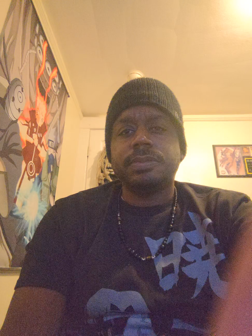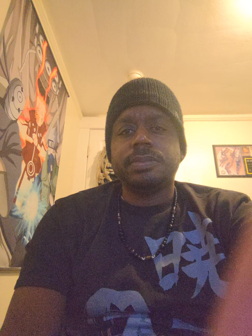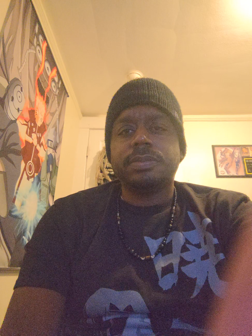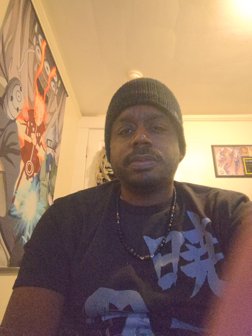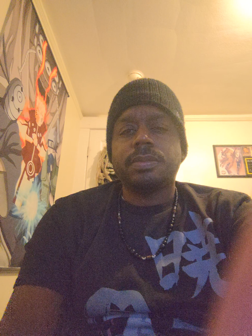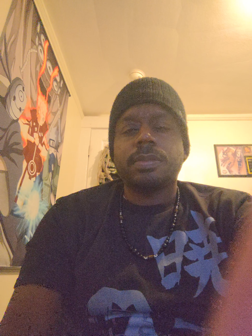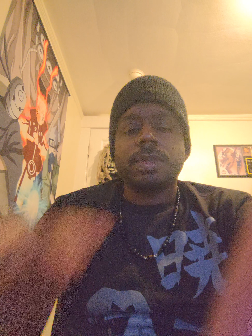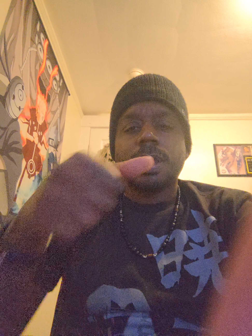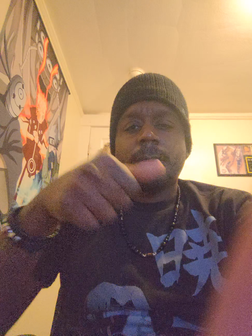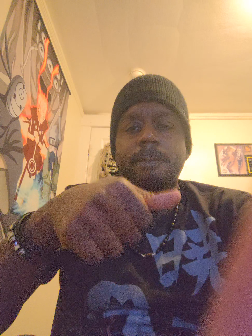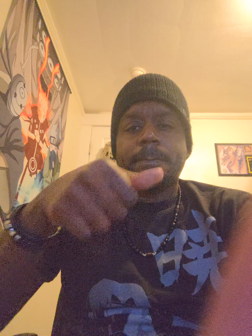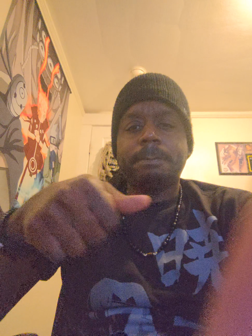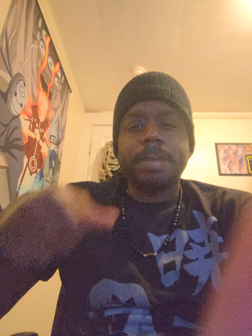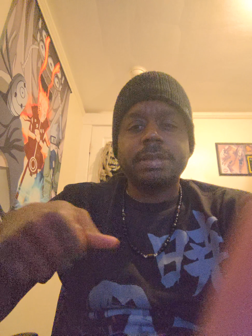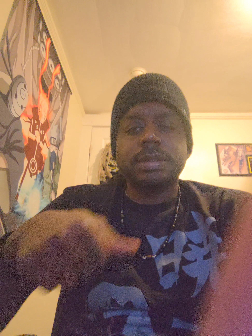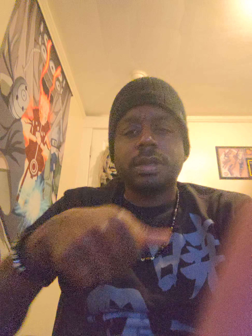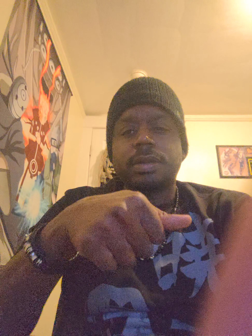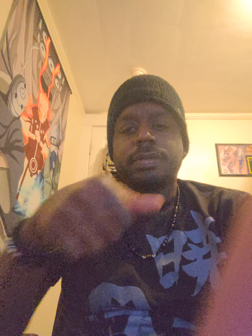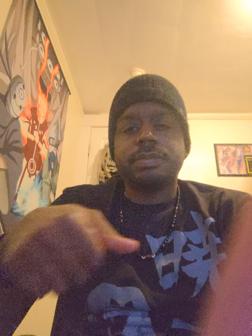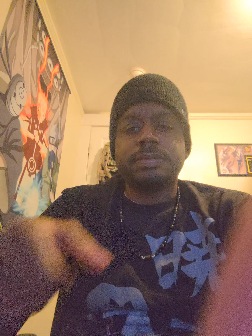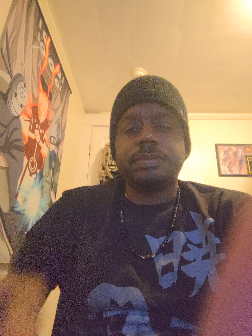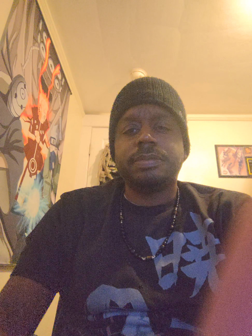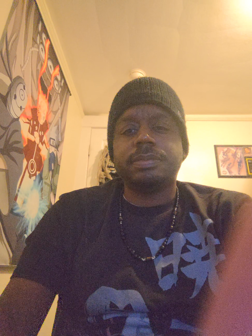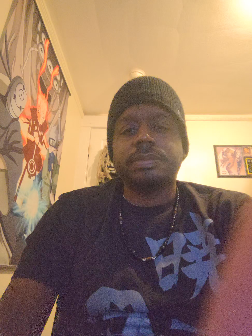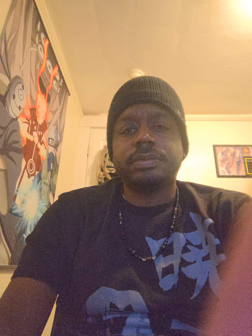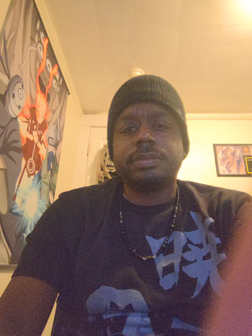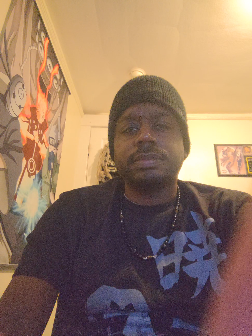puzzle